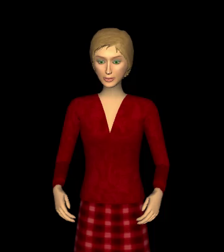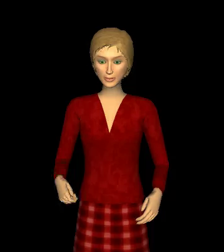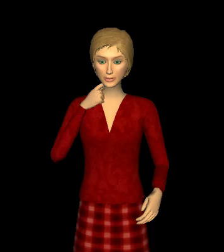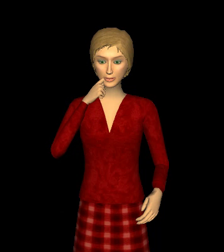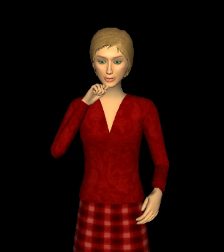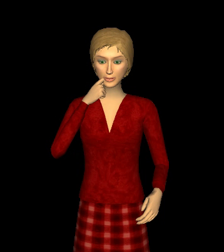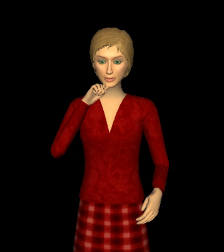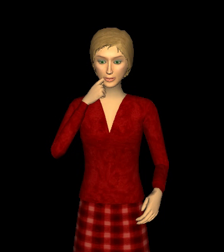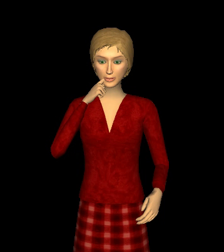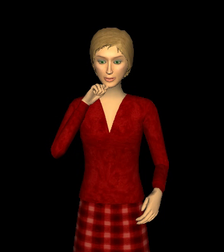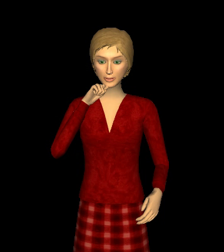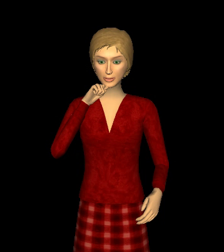طبيب أسنان